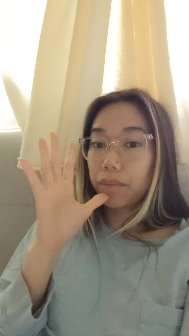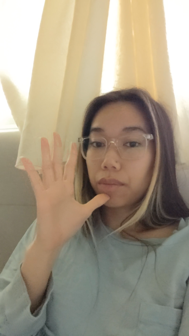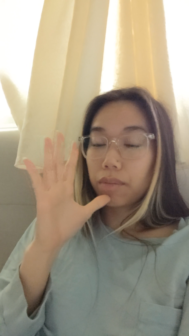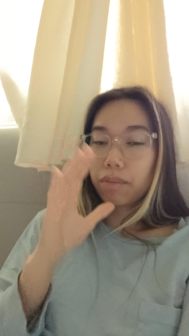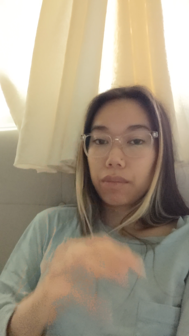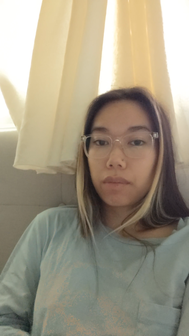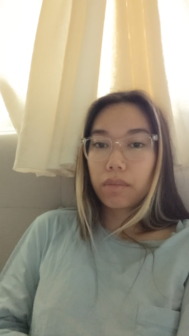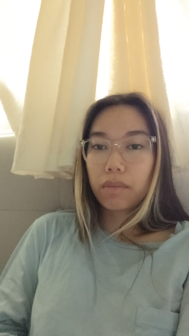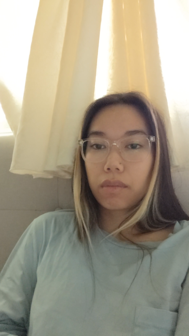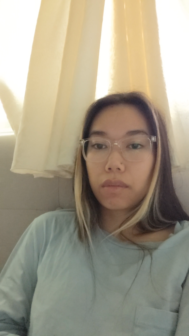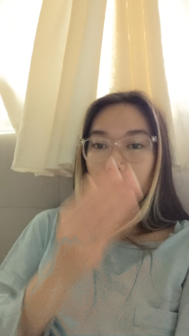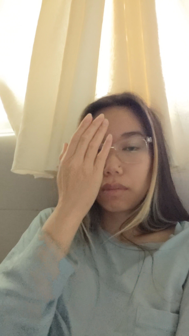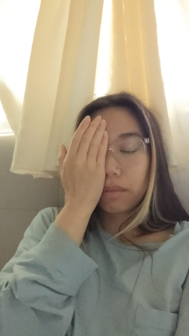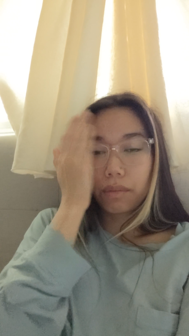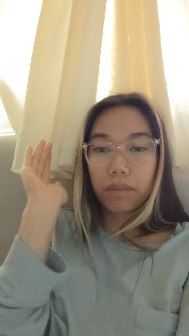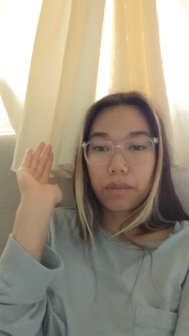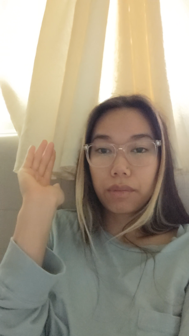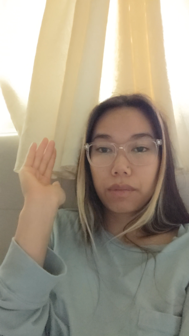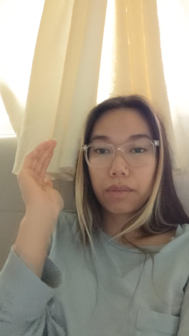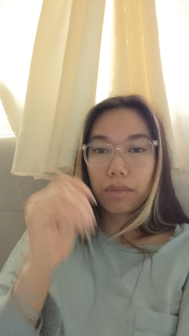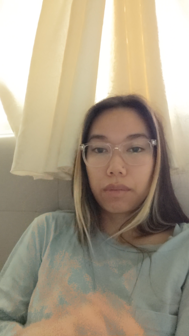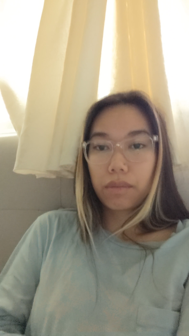peekaboo